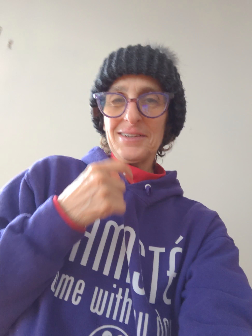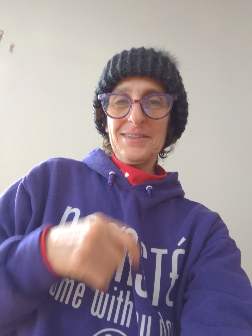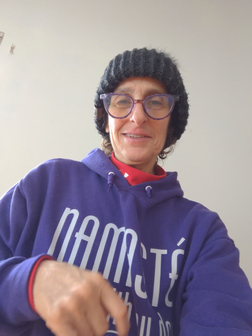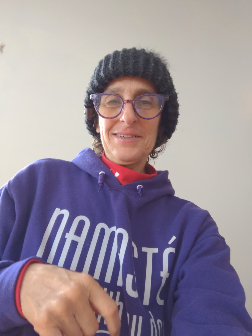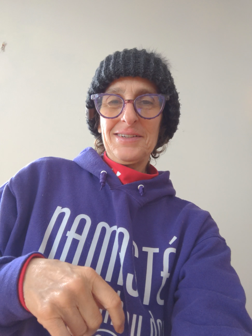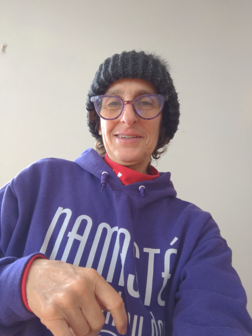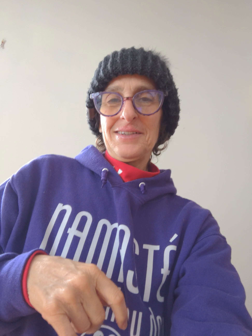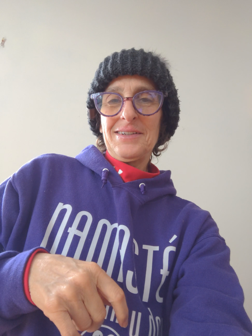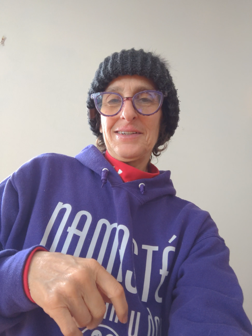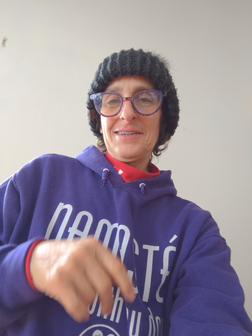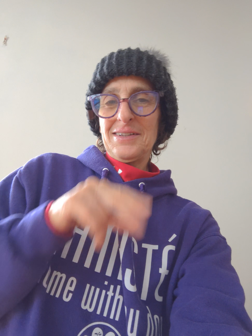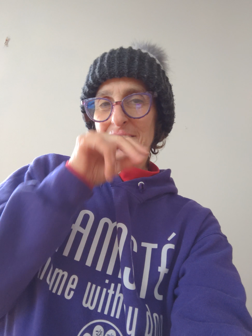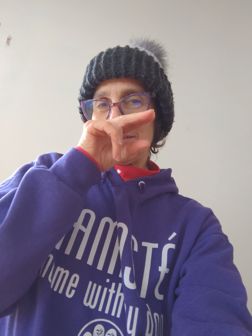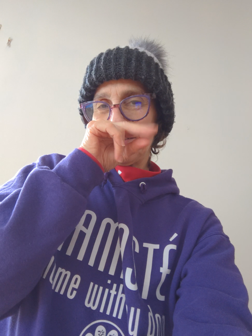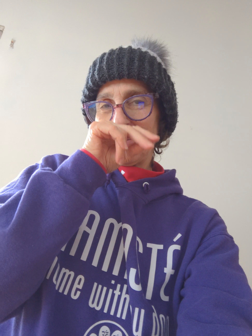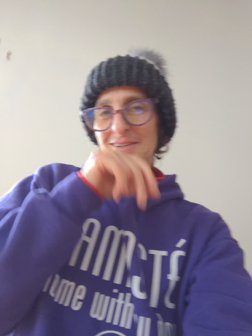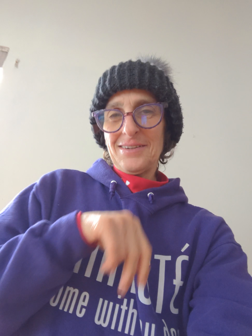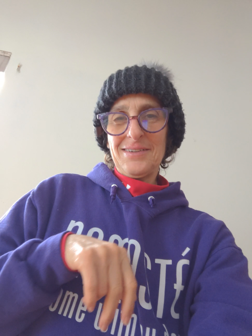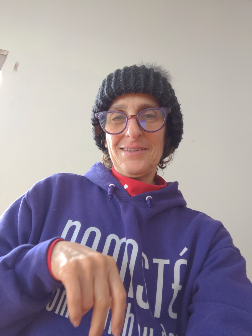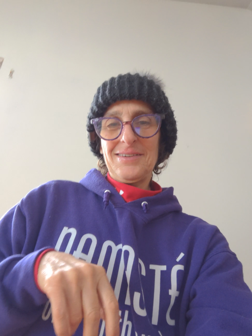duck